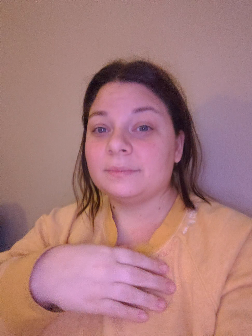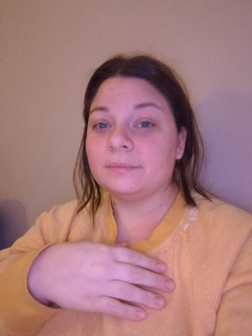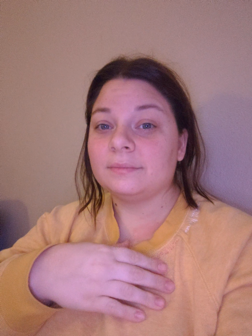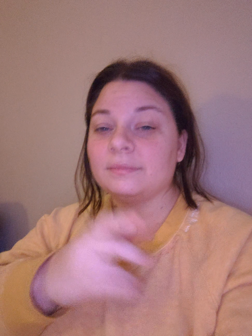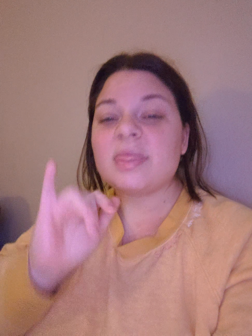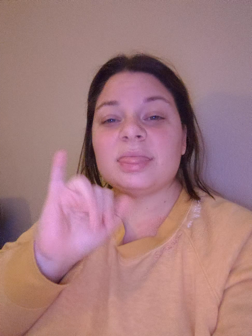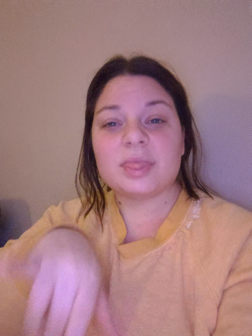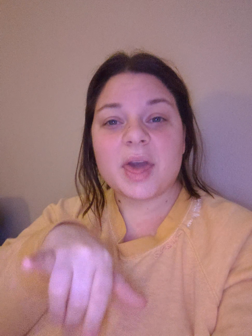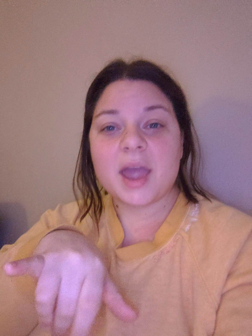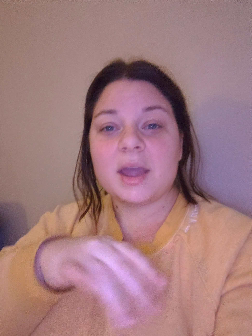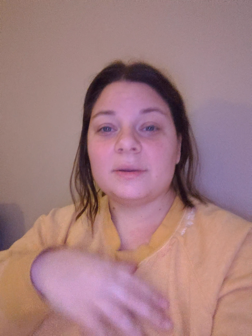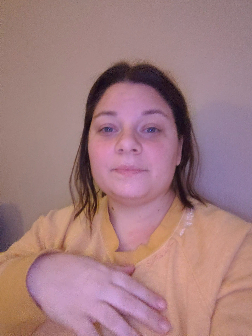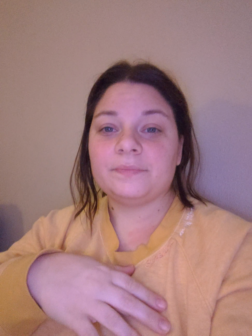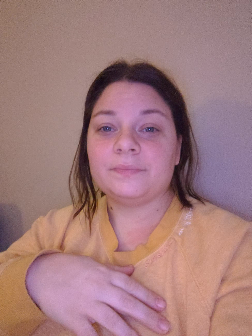that